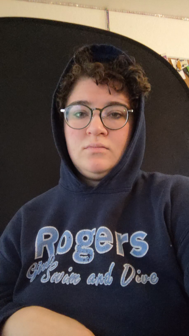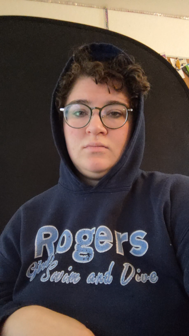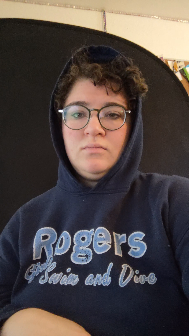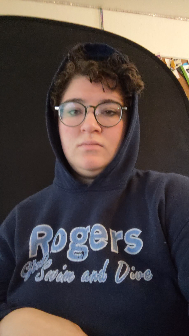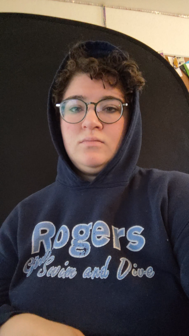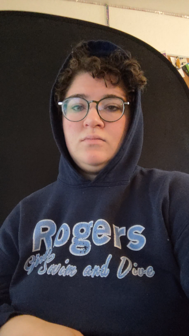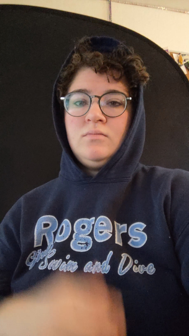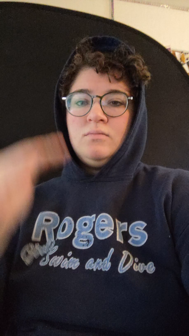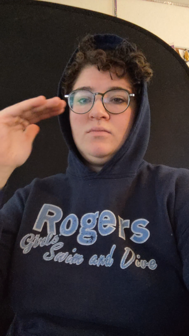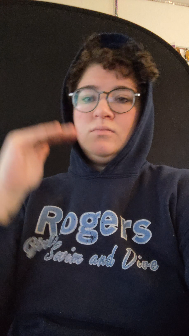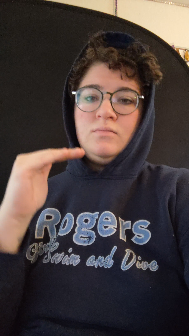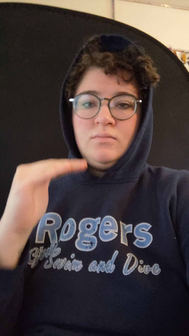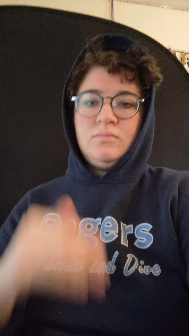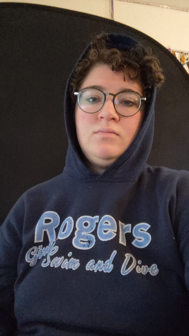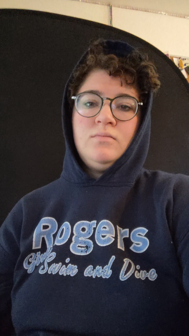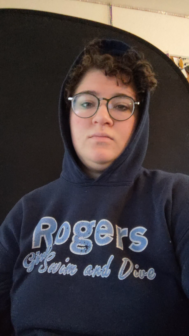short